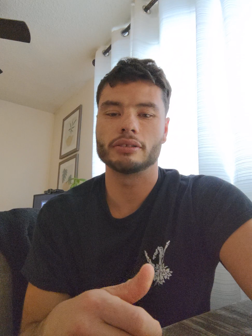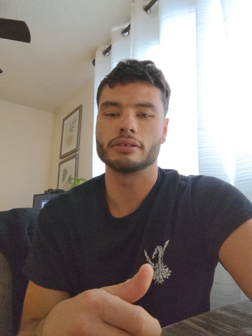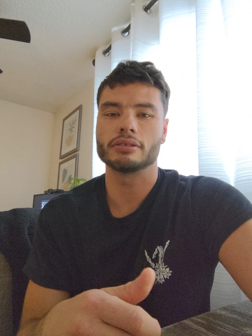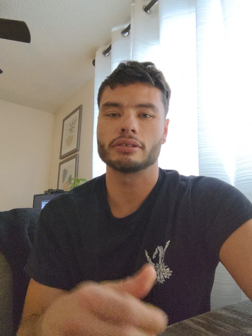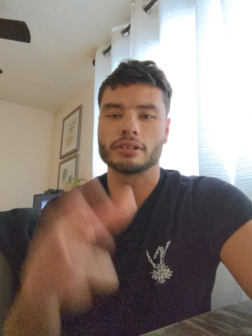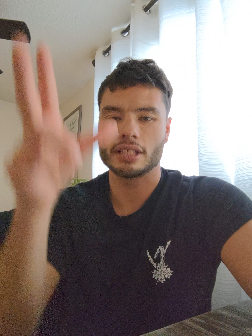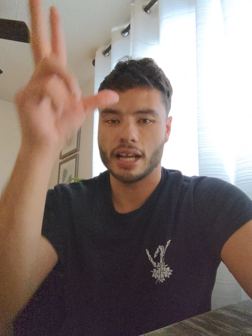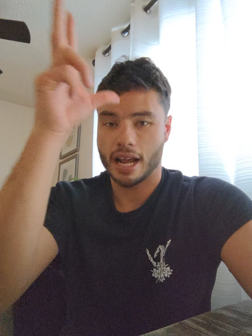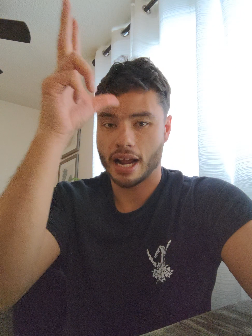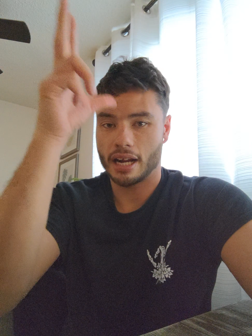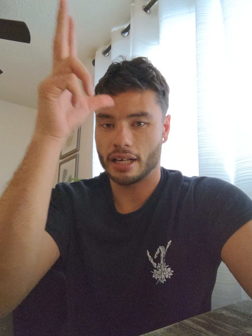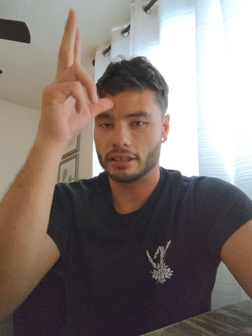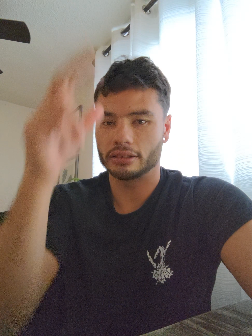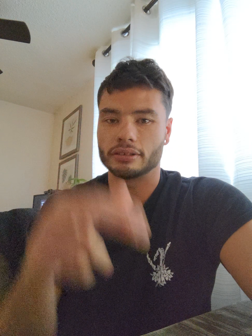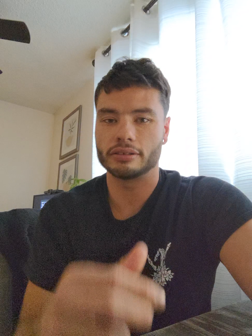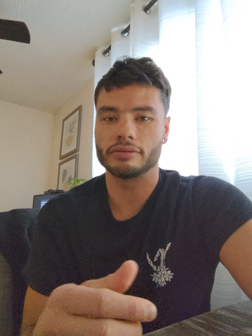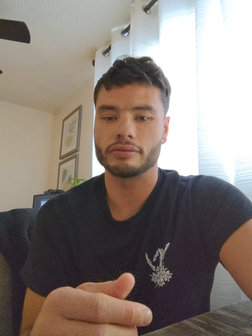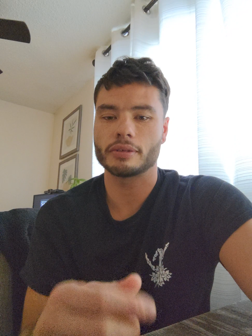hen